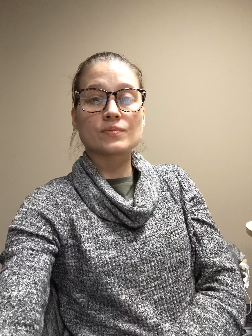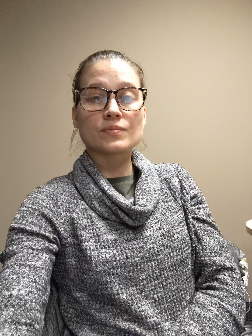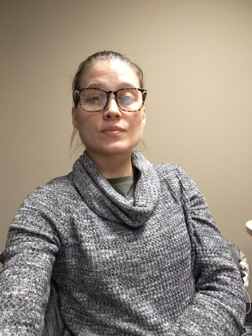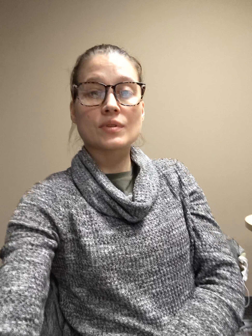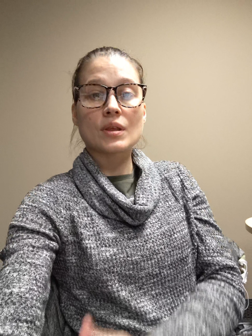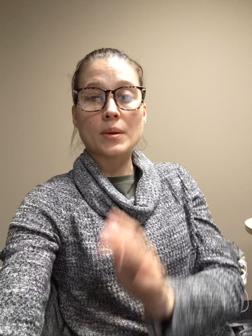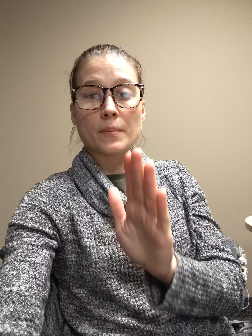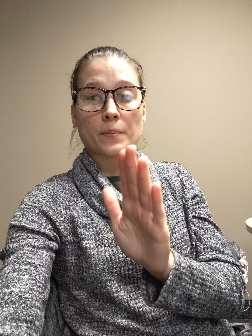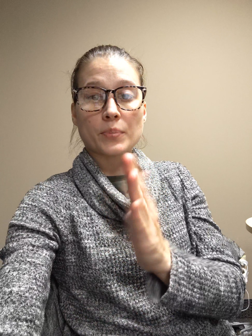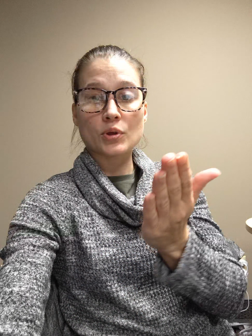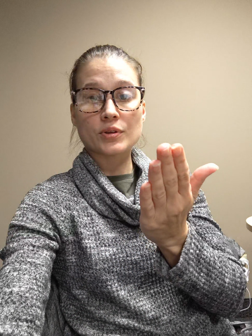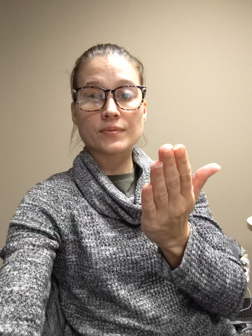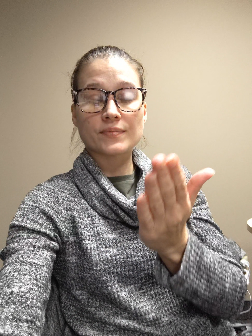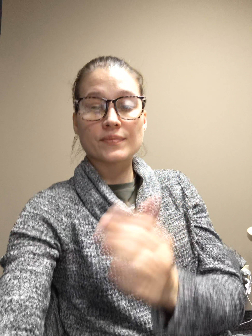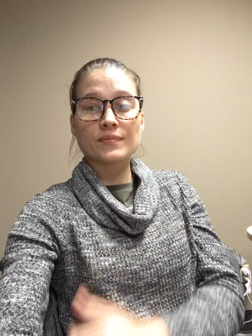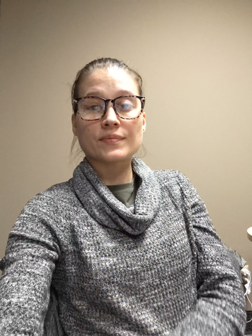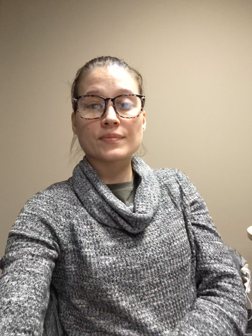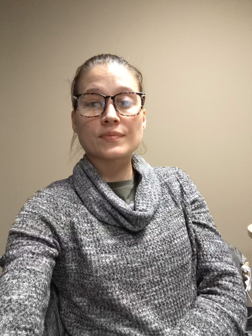book